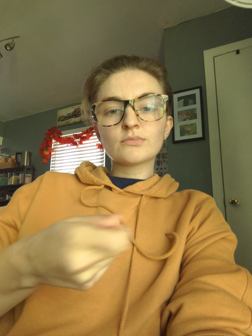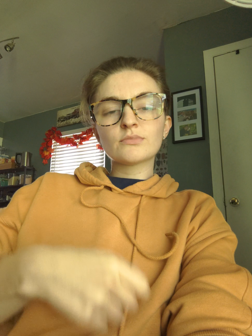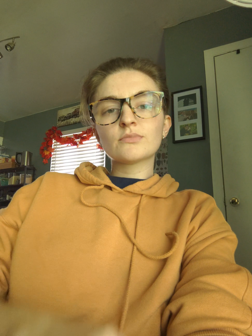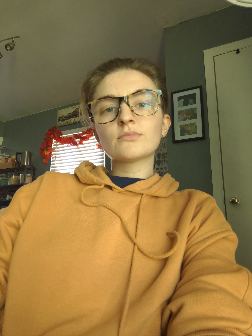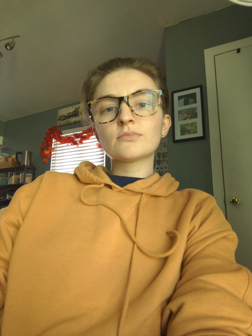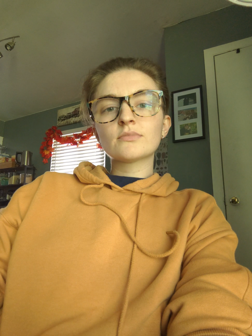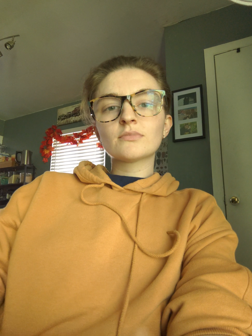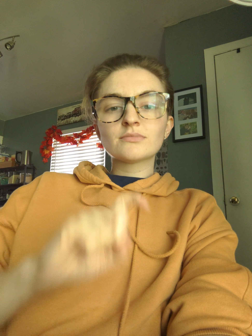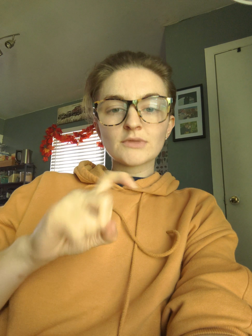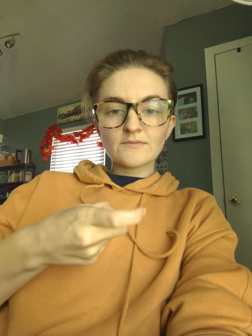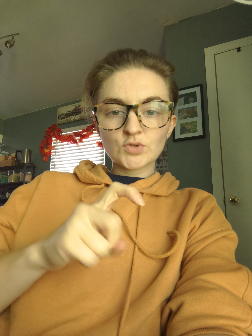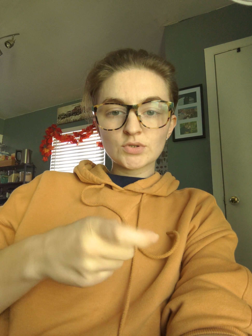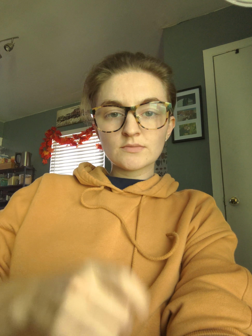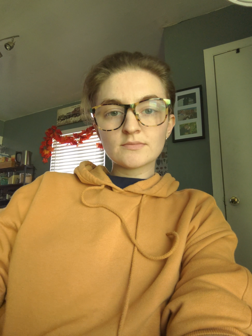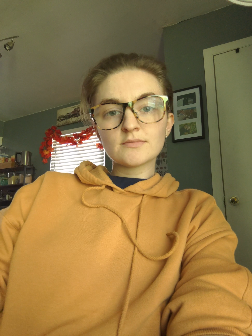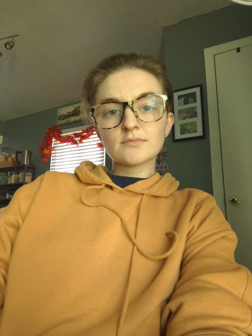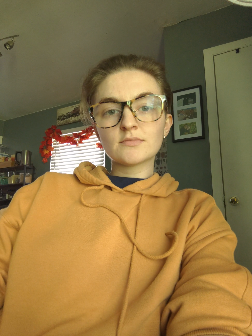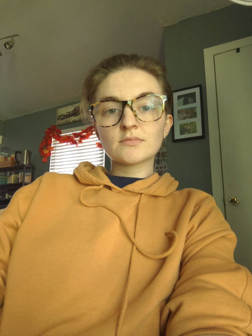friend